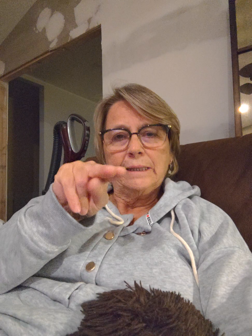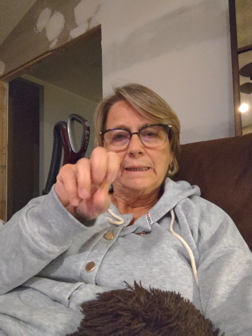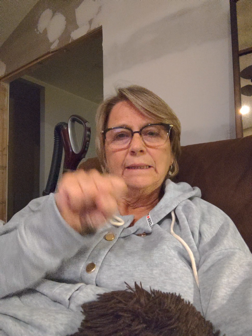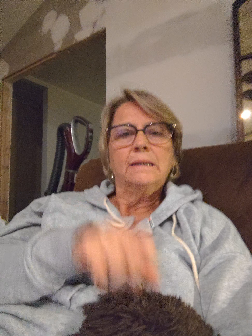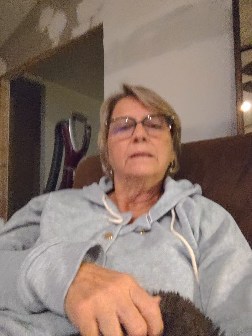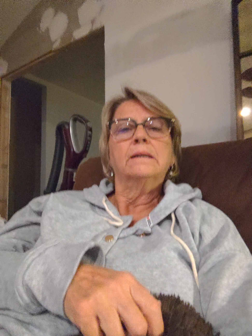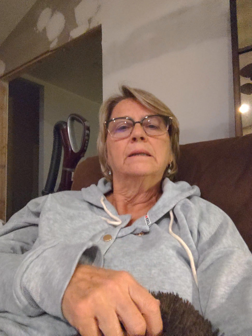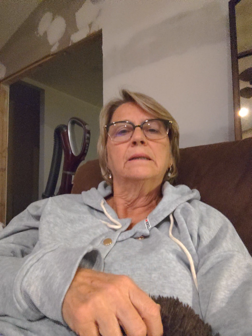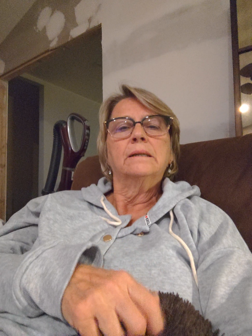jeans